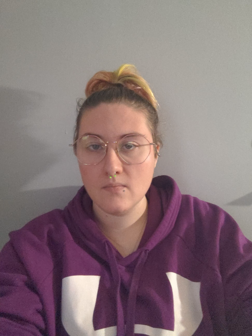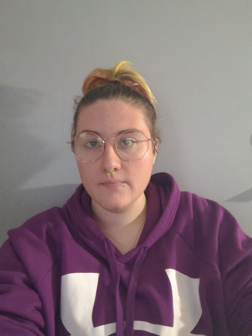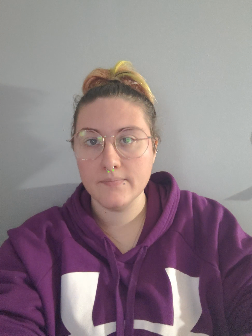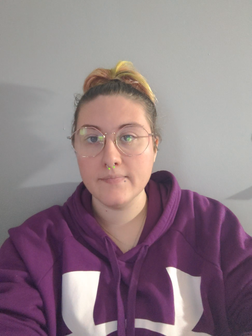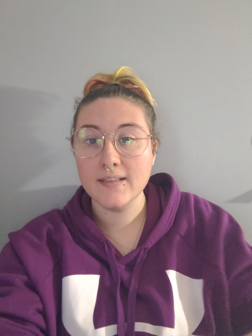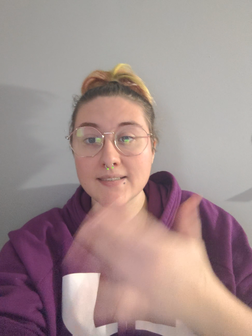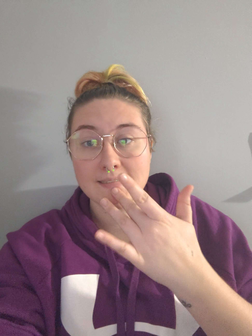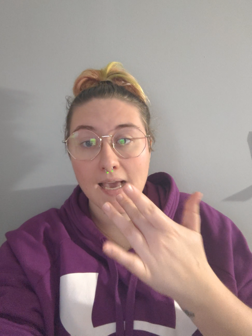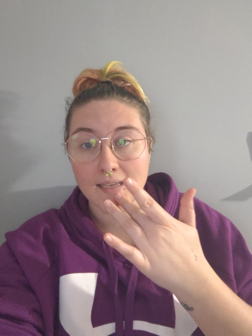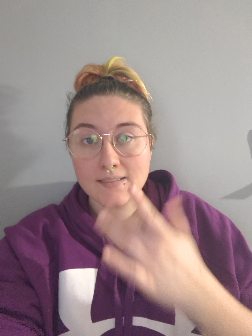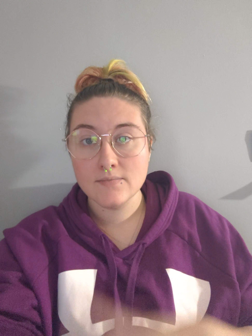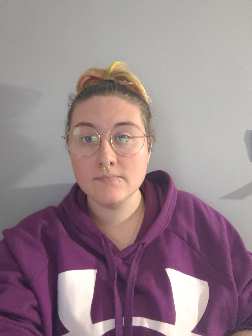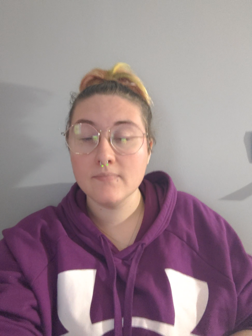taste